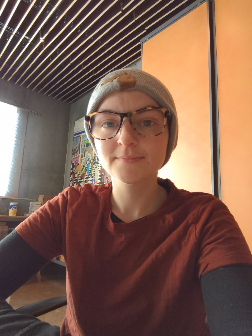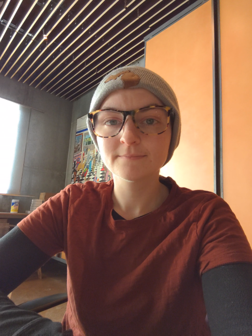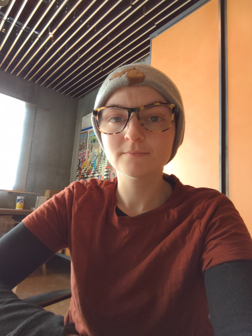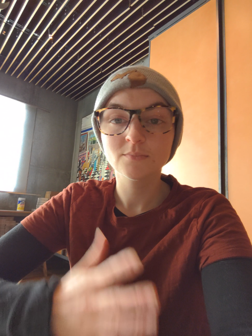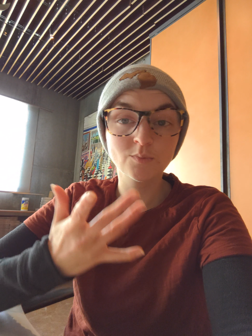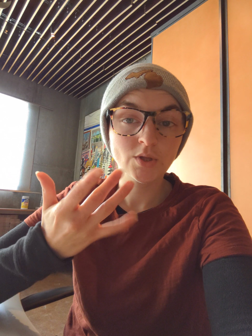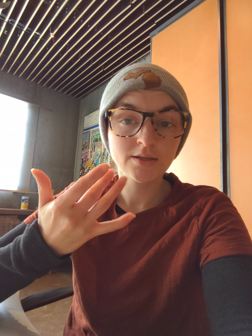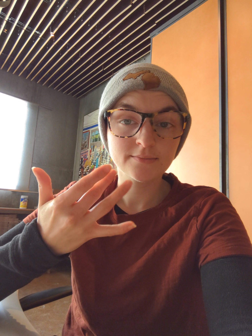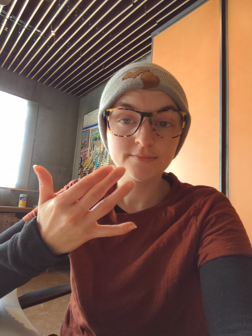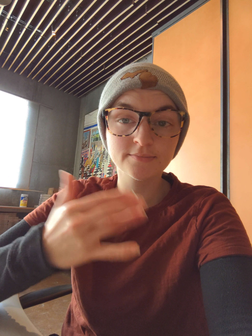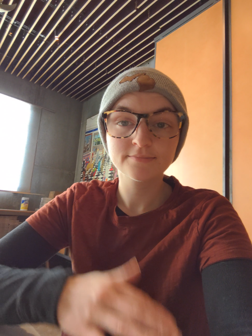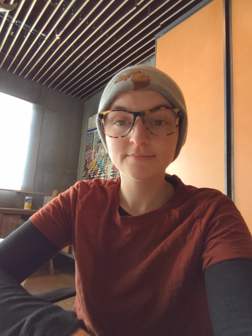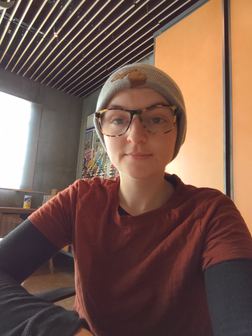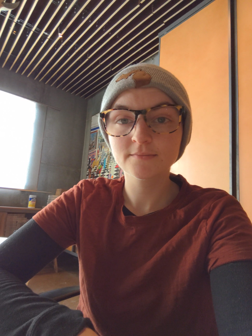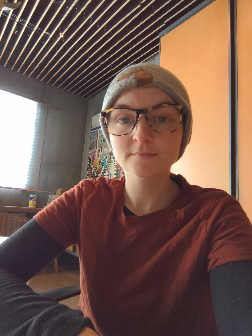wait